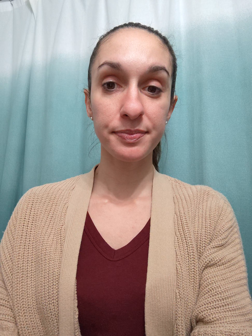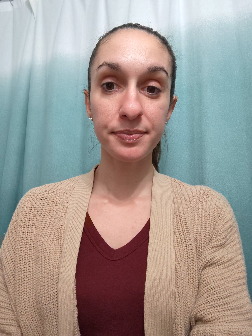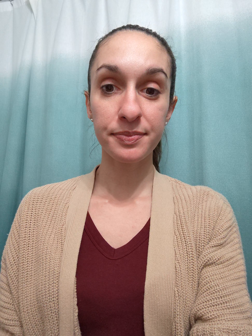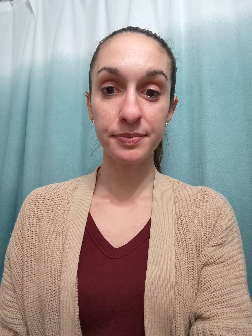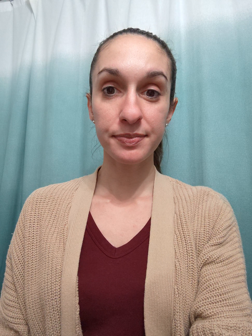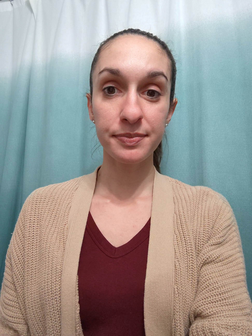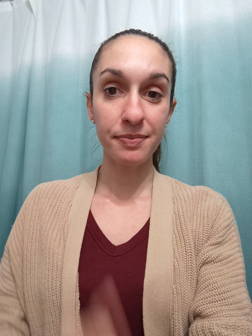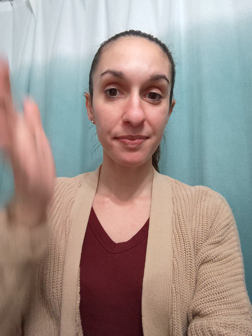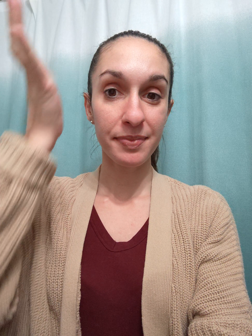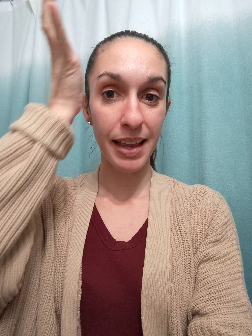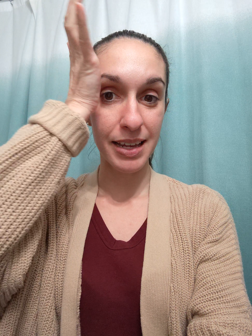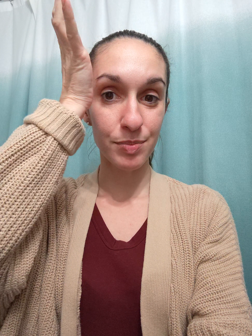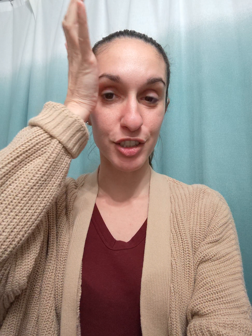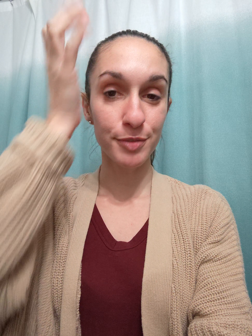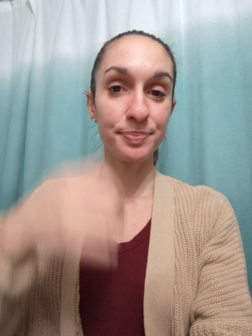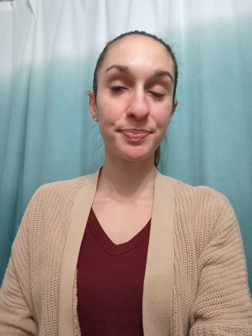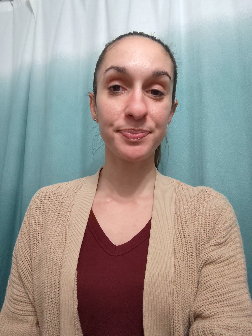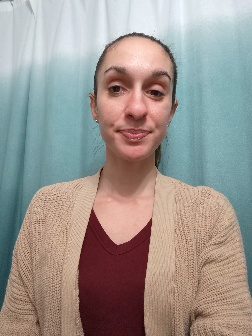garbage